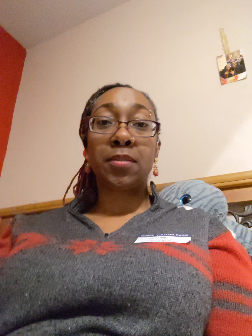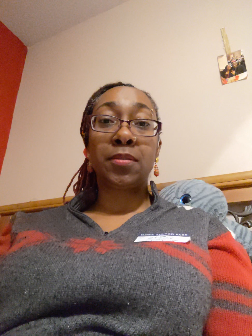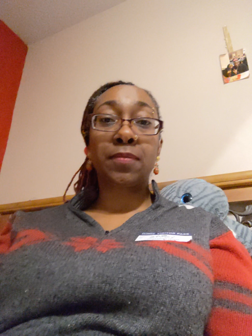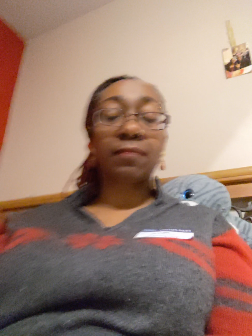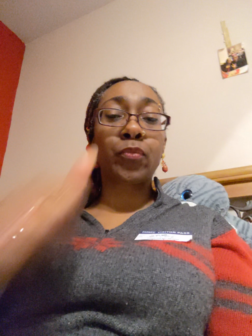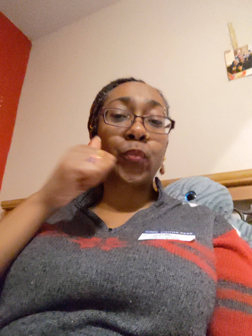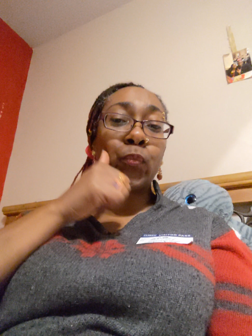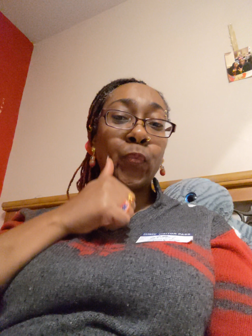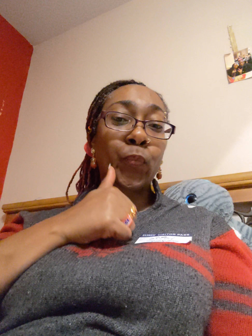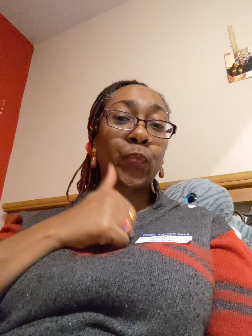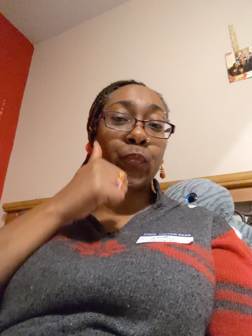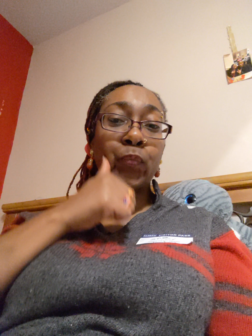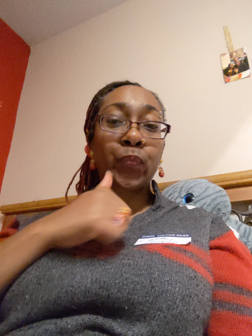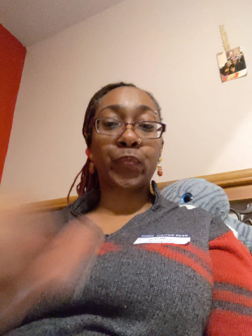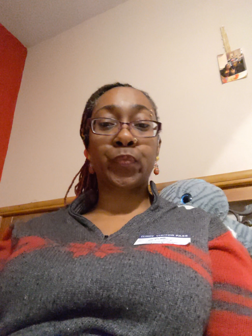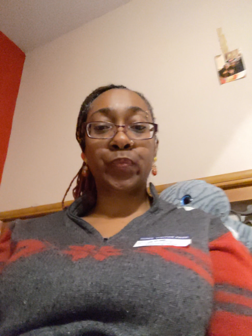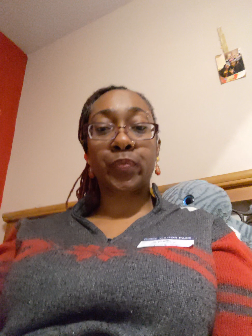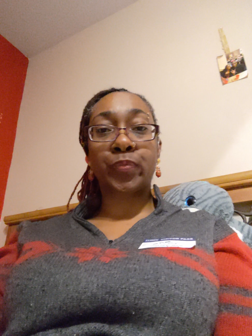girl